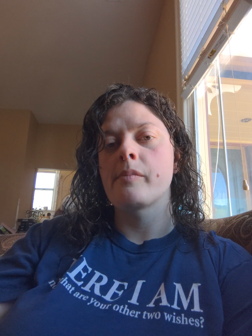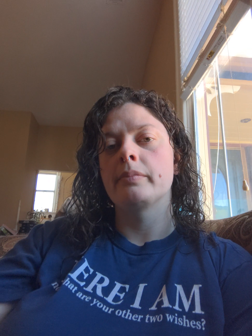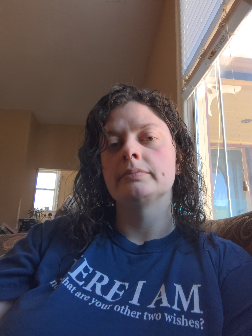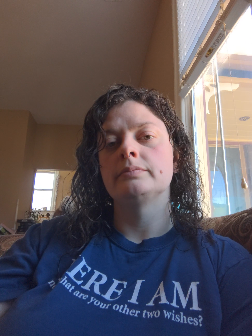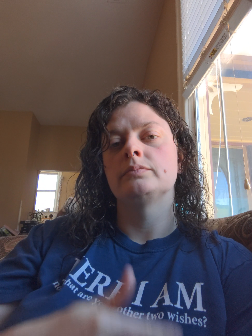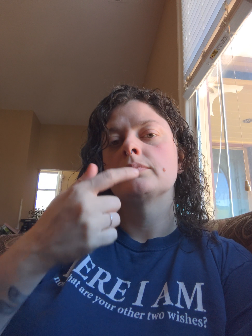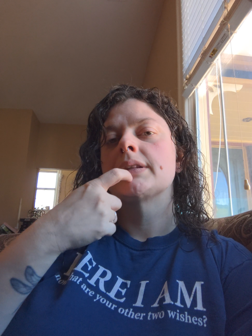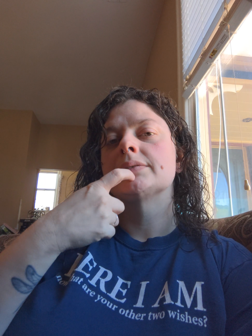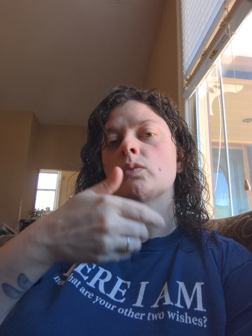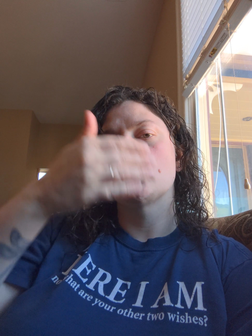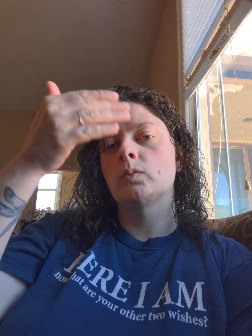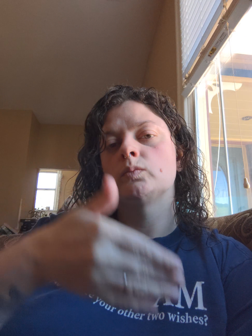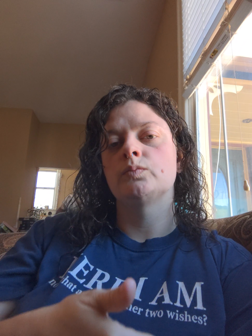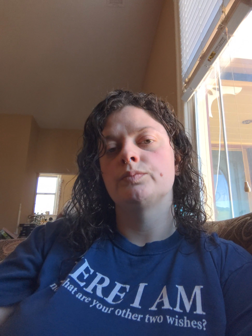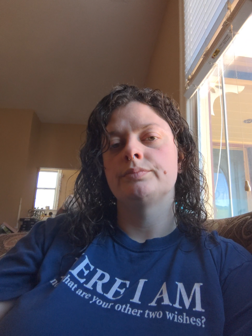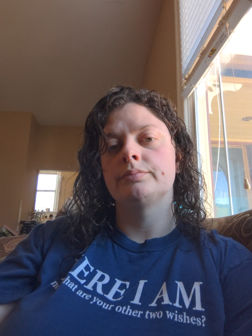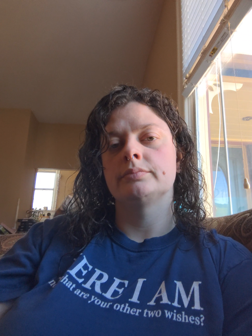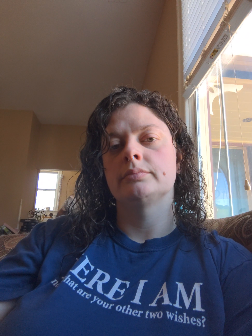window